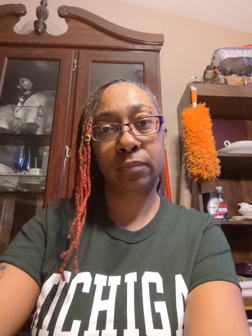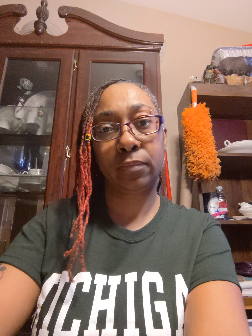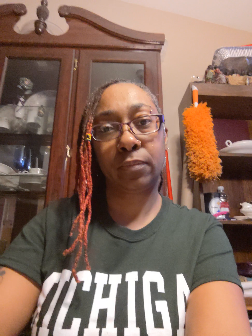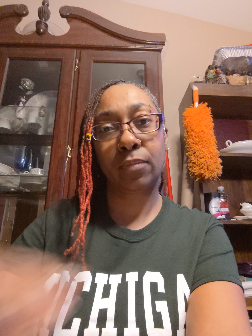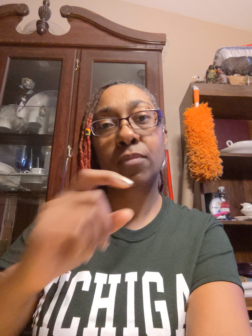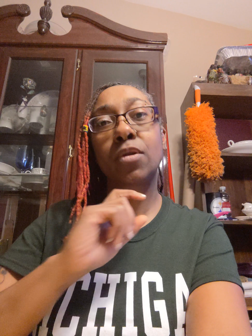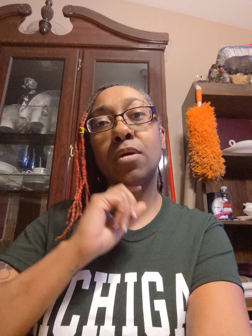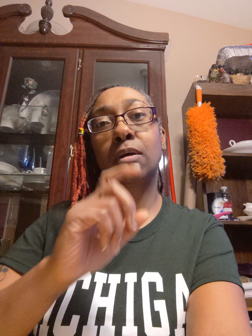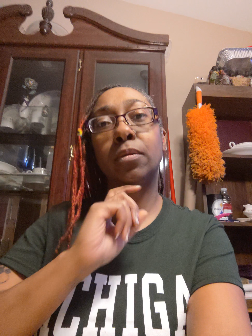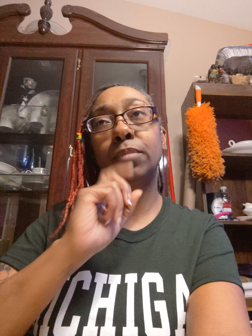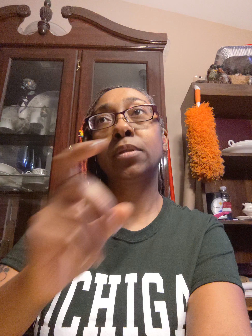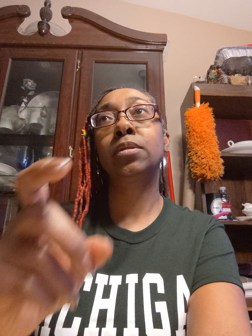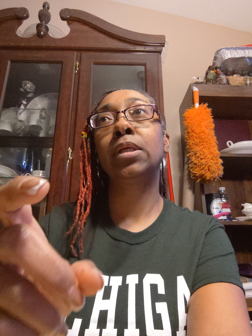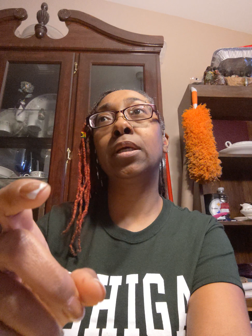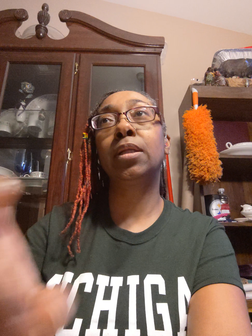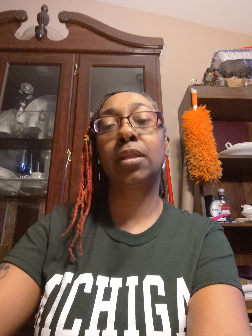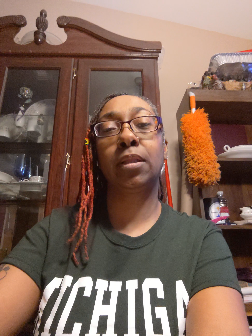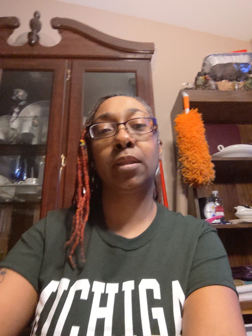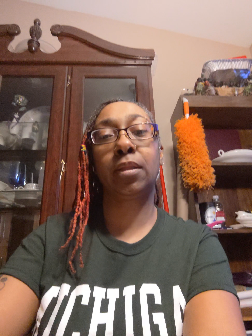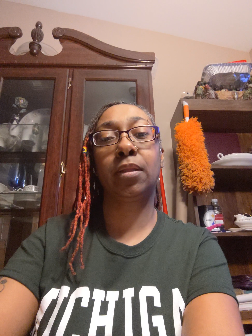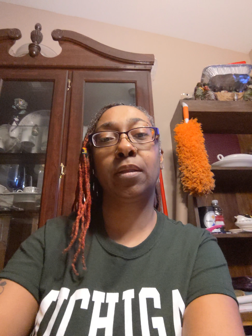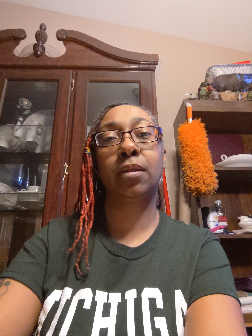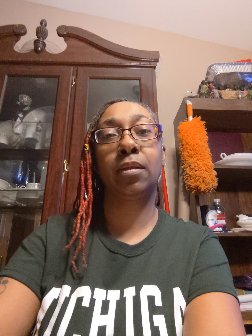garbage